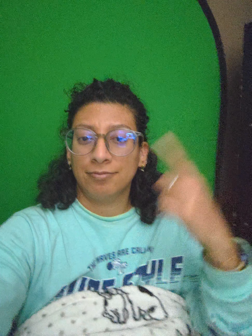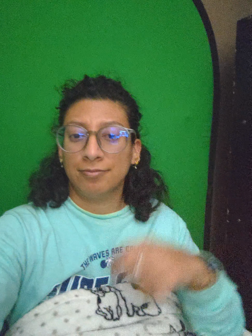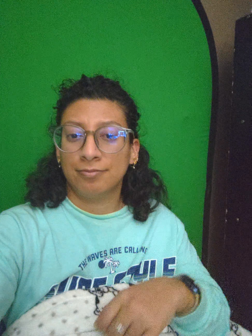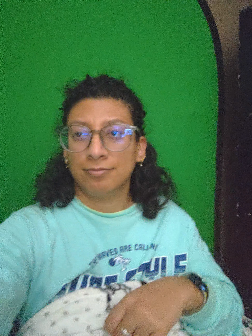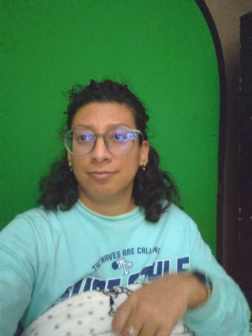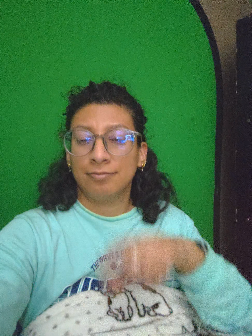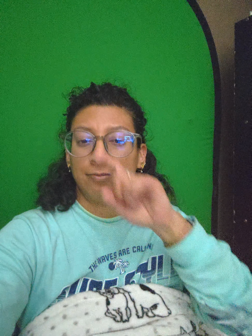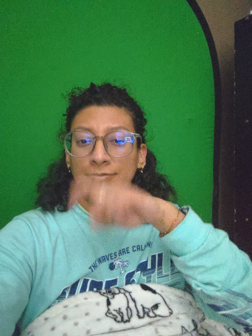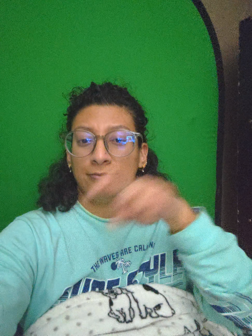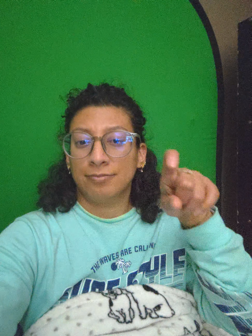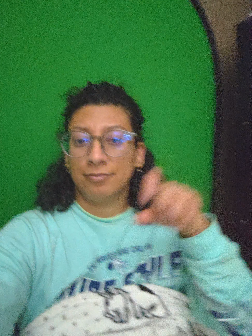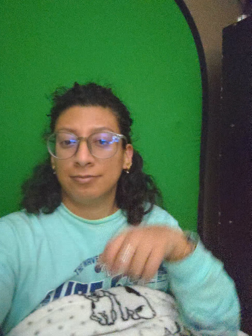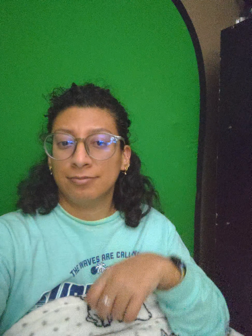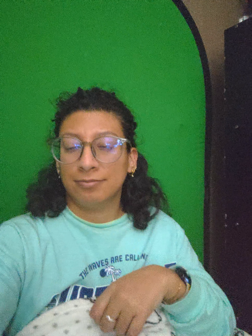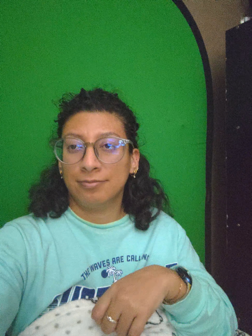closet